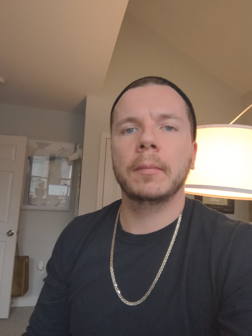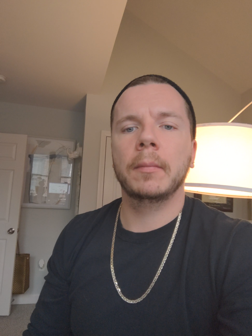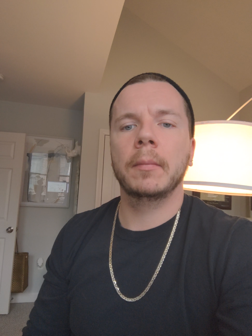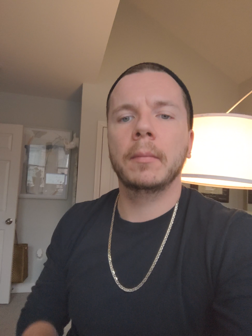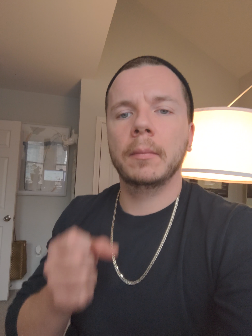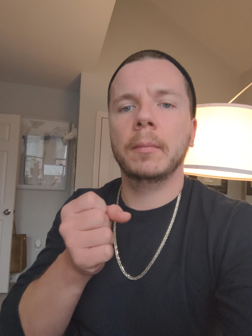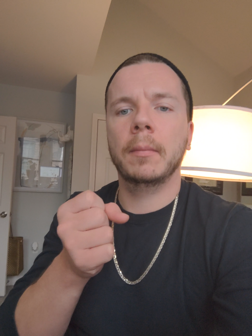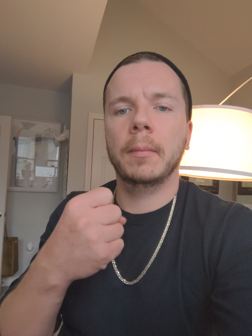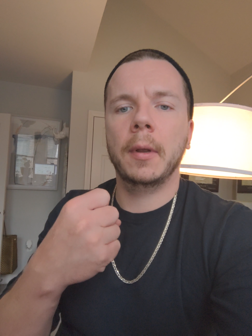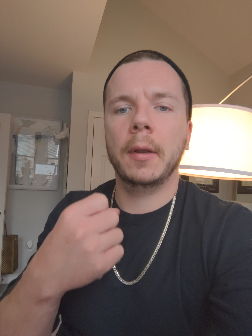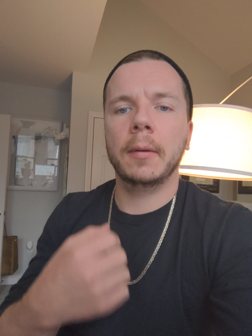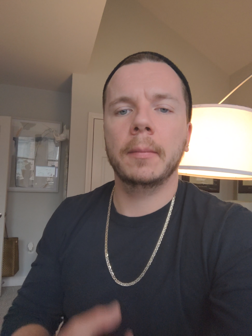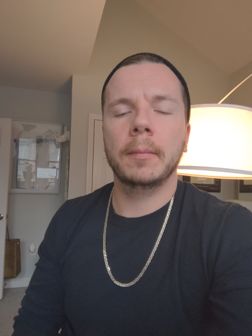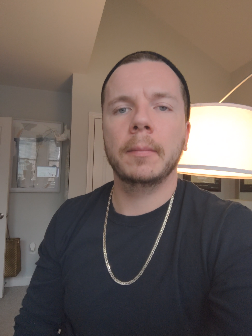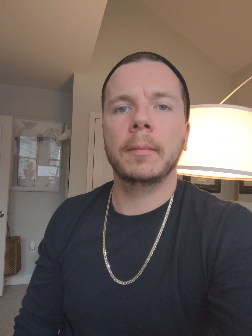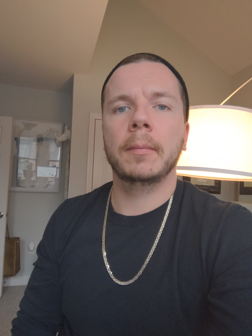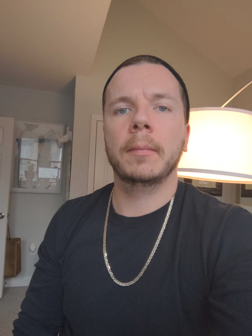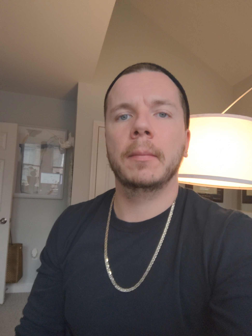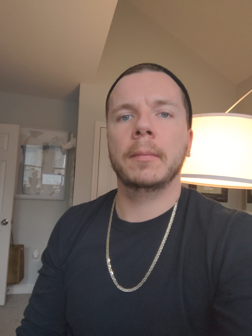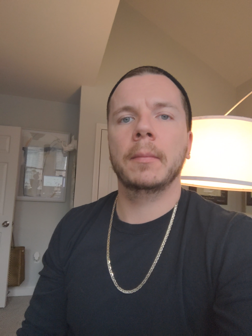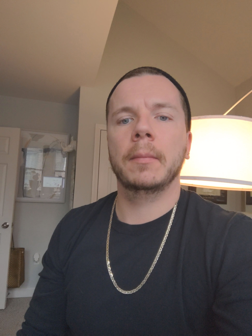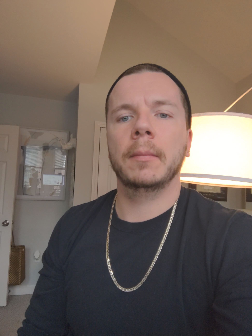make